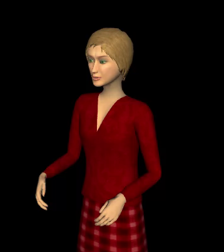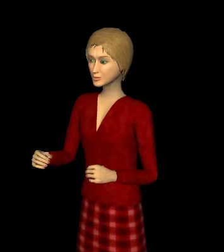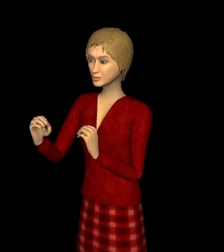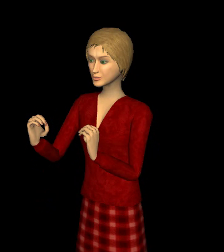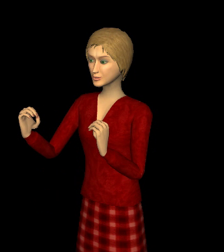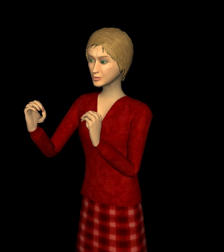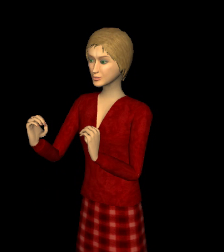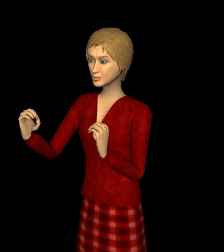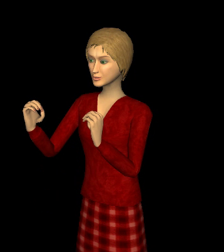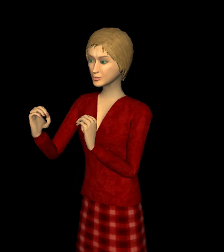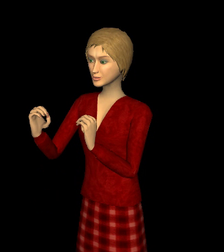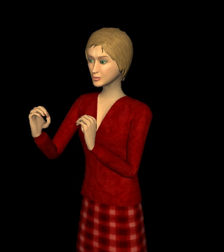عم